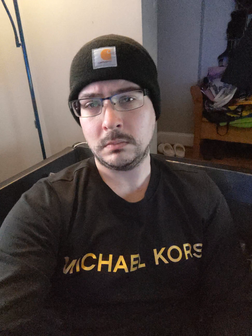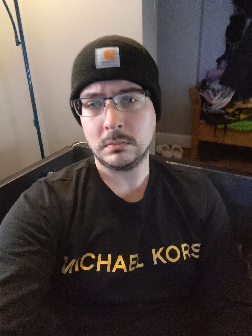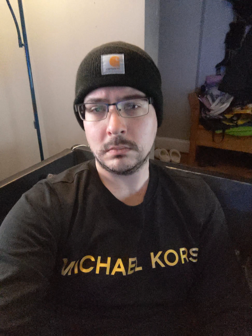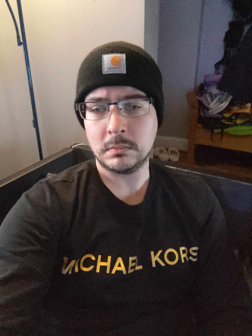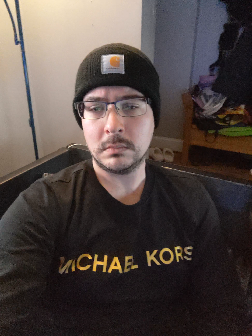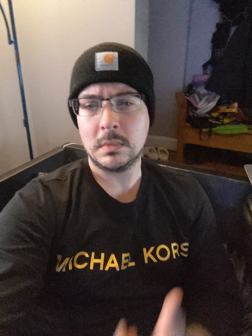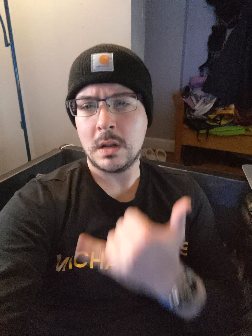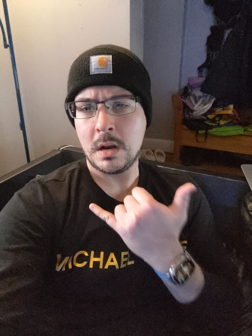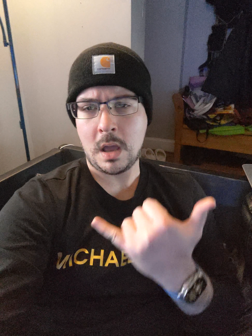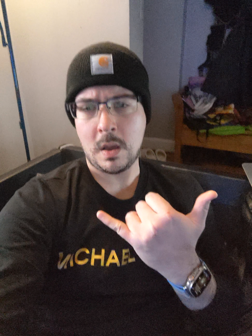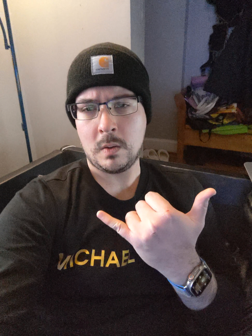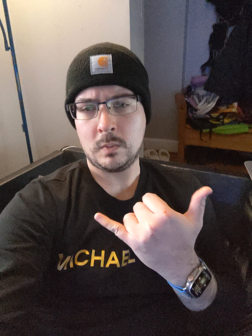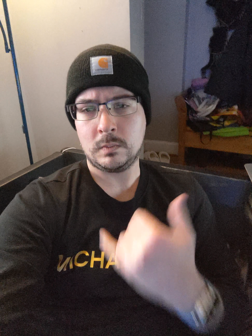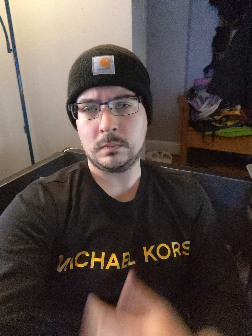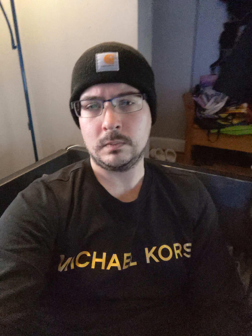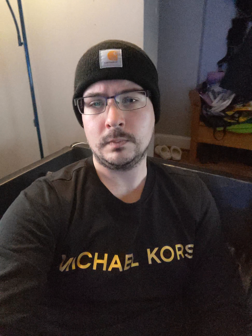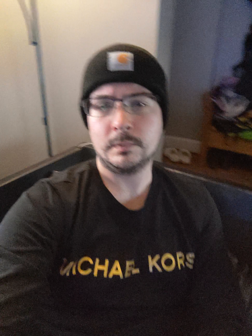now